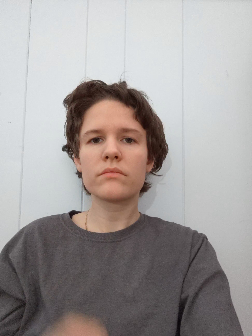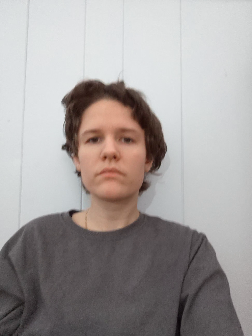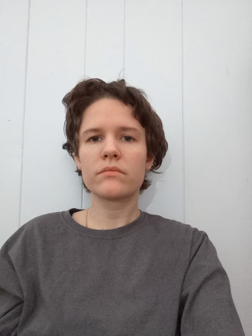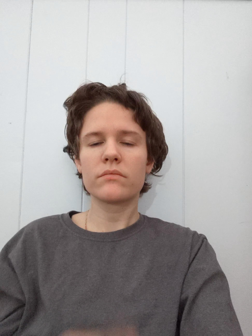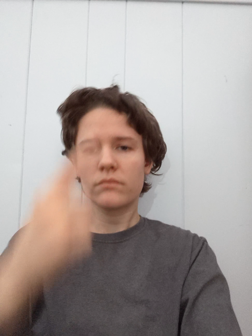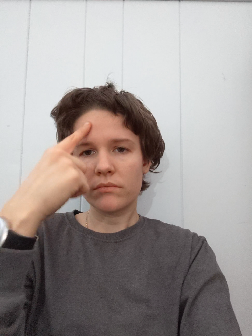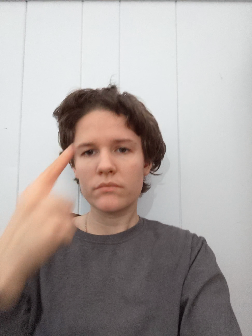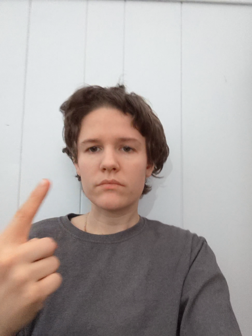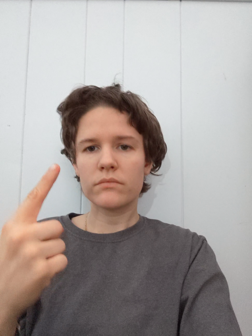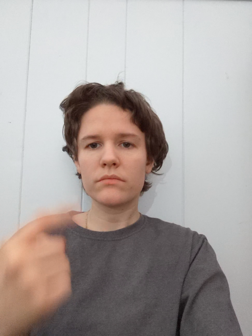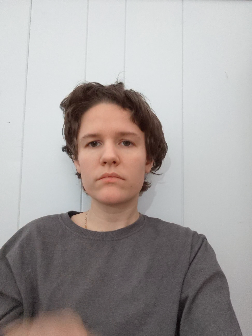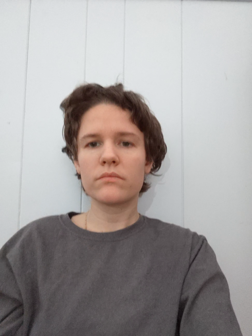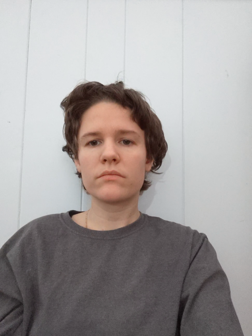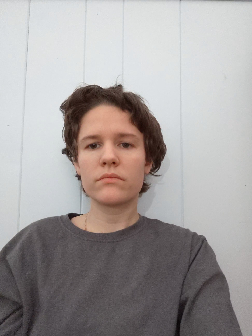penny